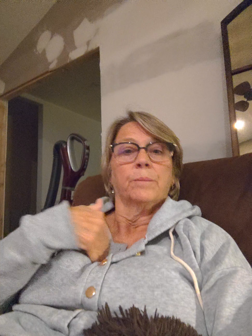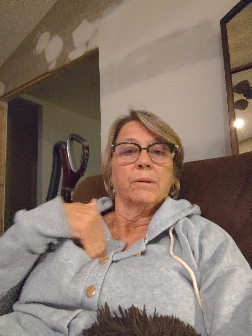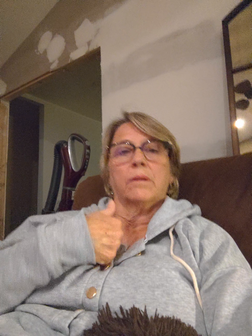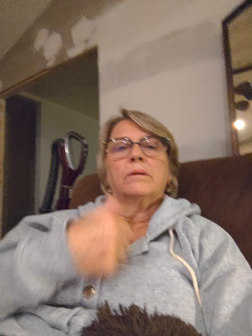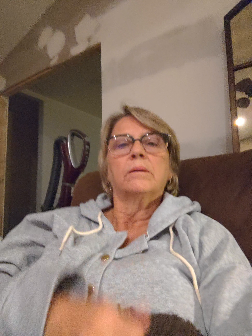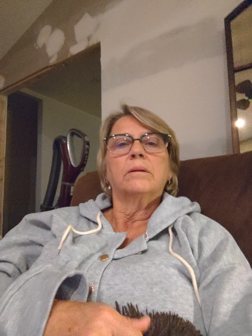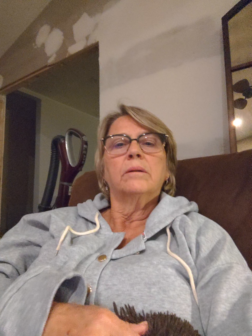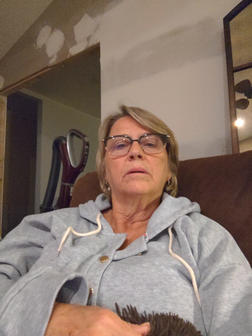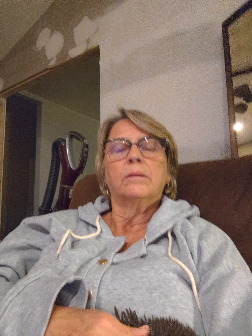animal